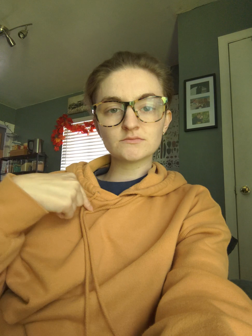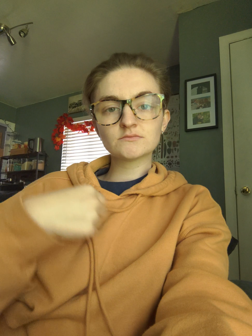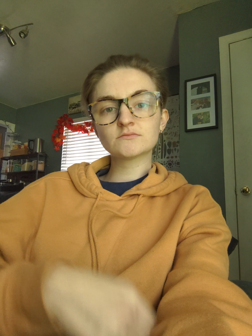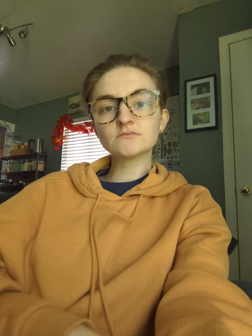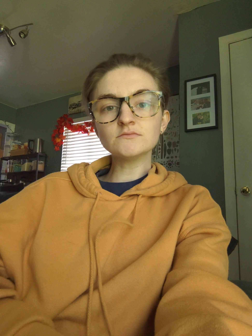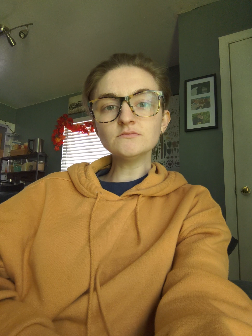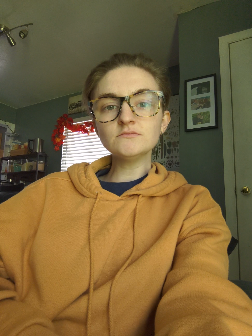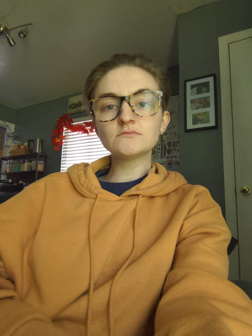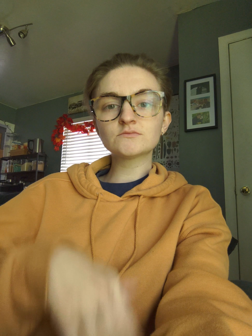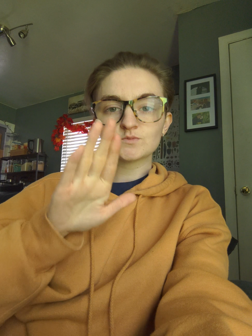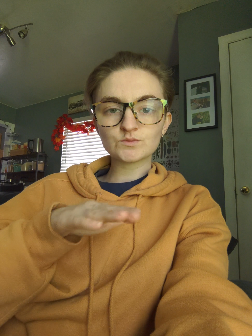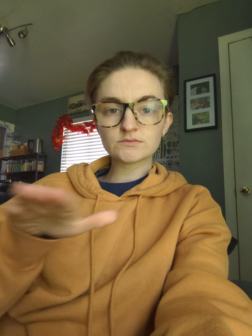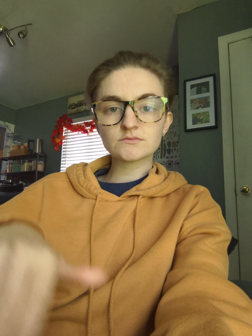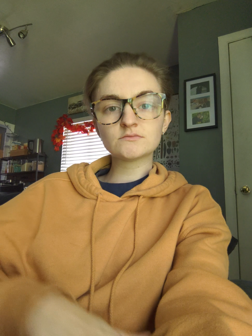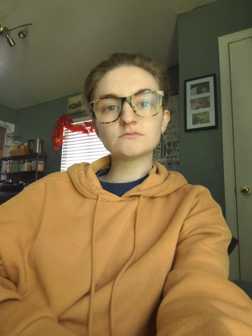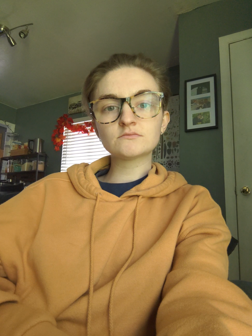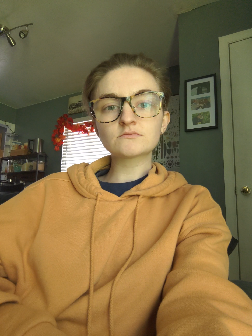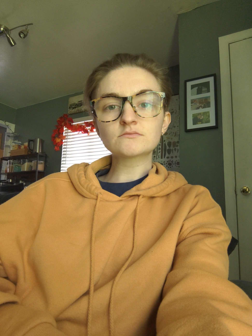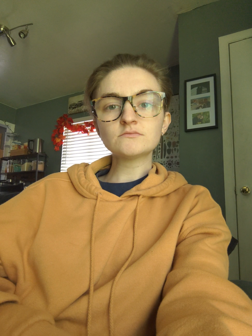children